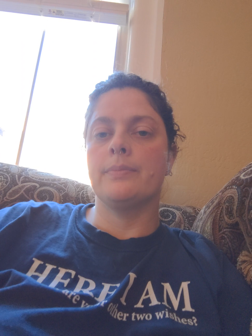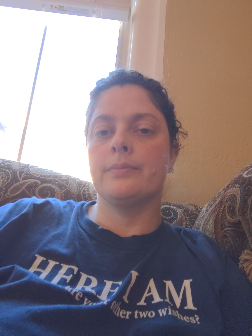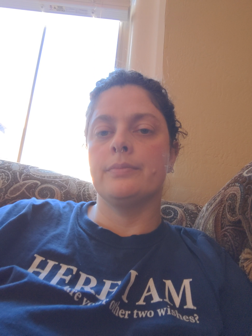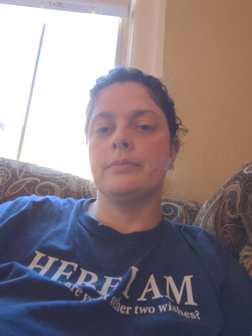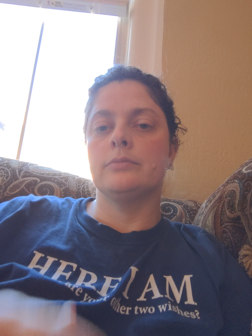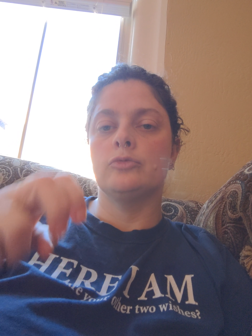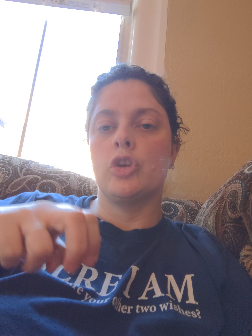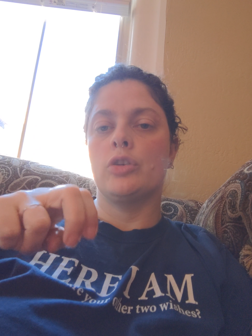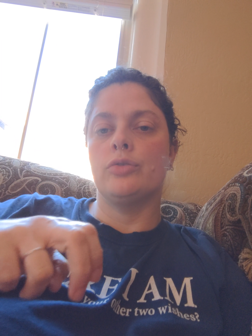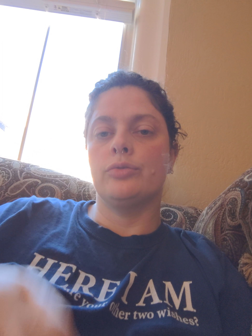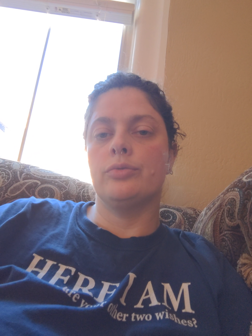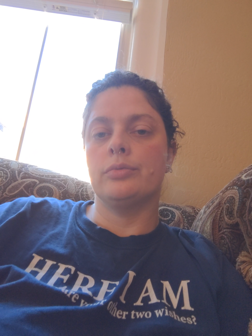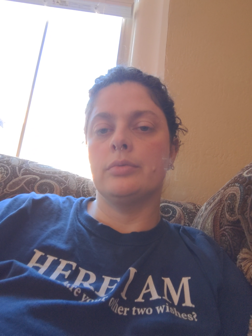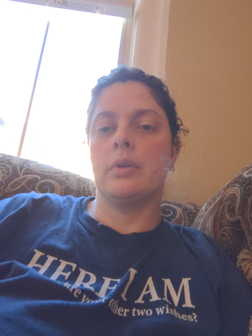chair